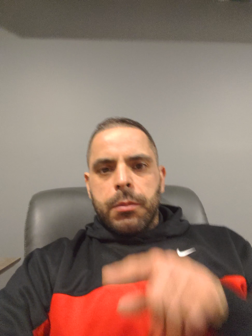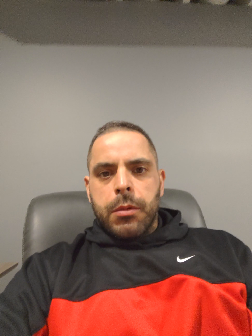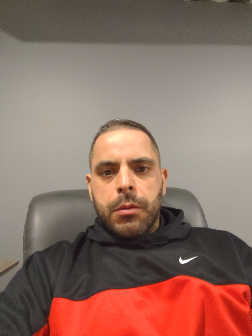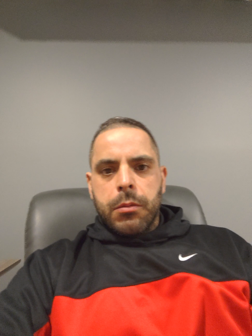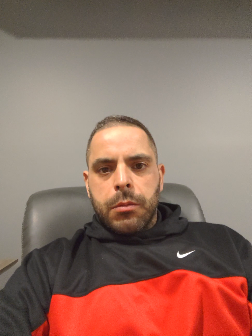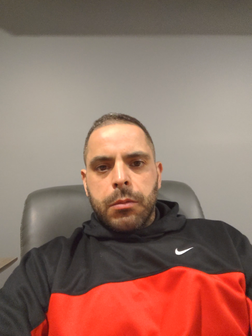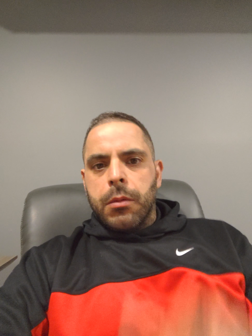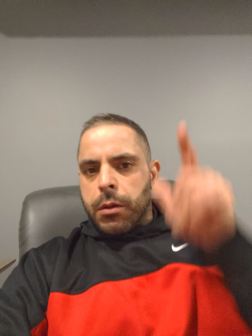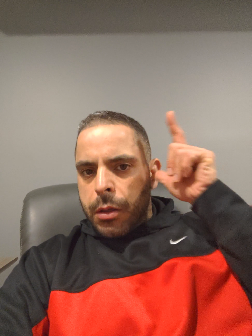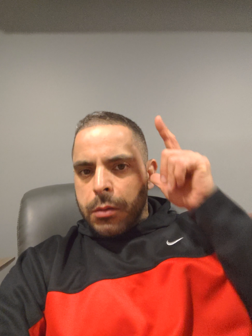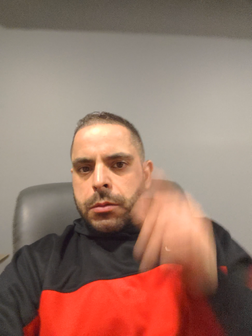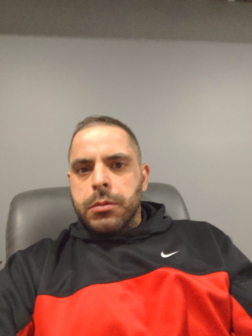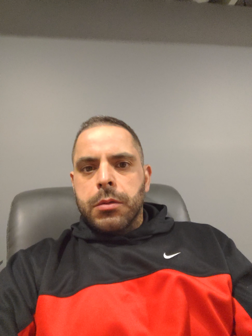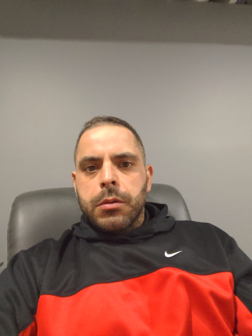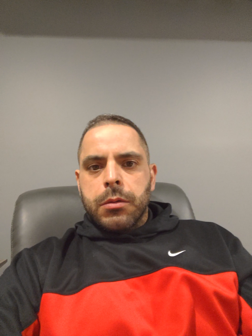listen